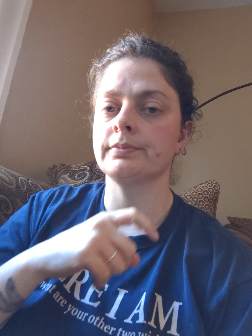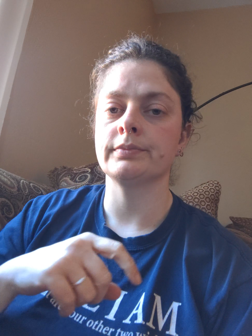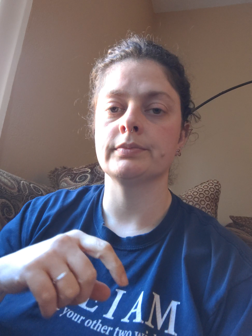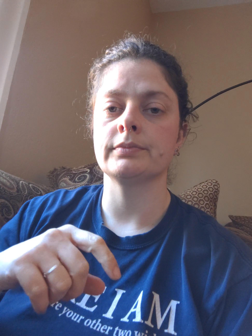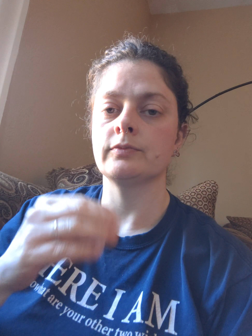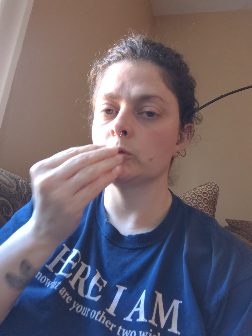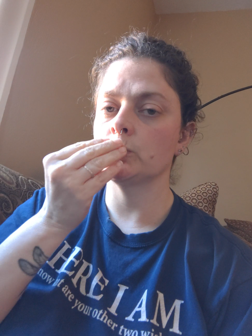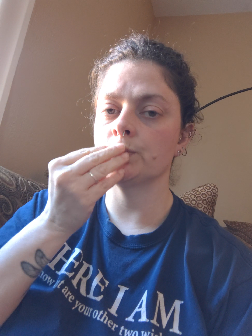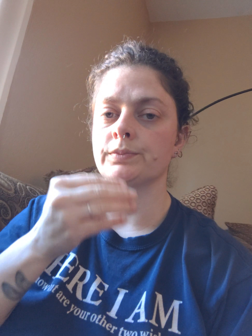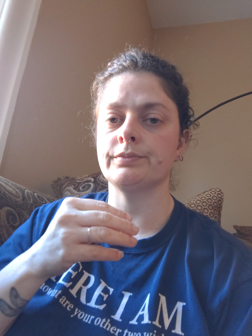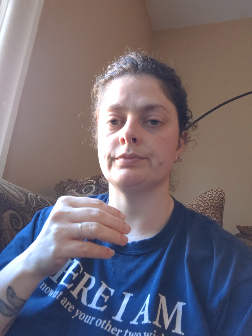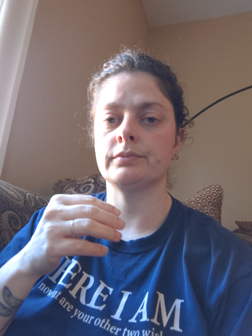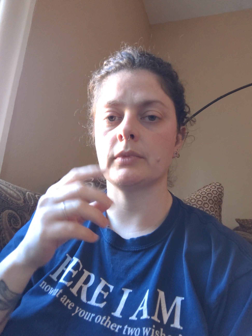food